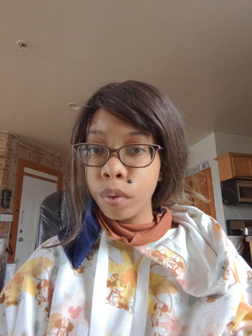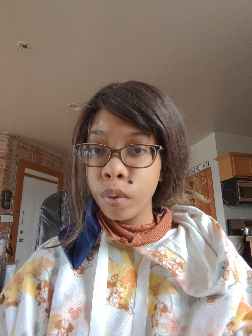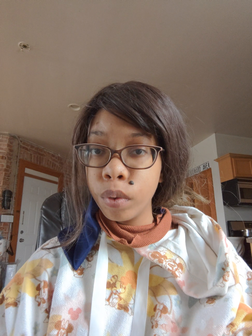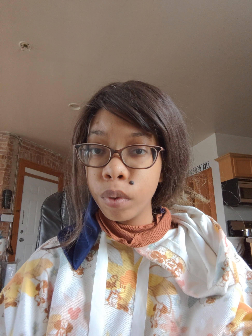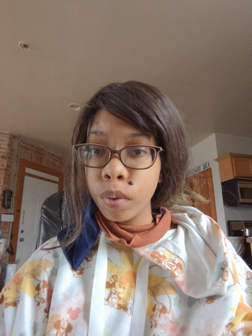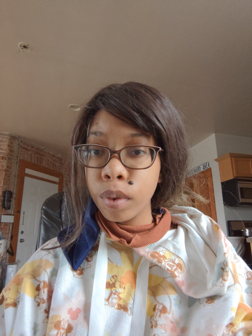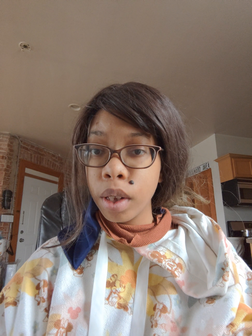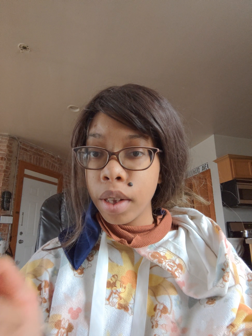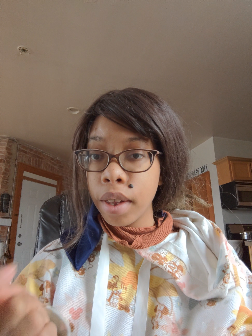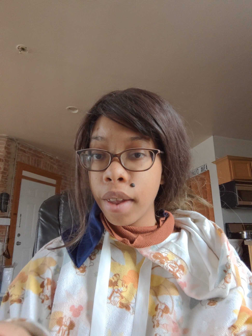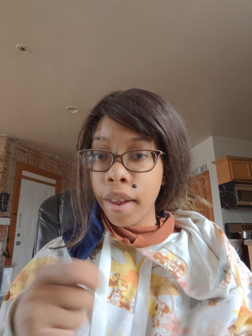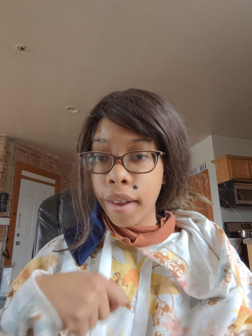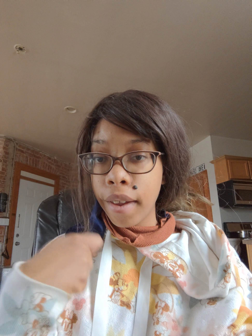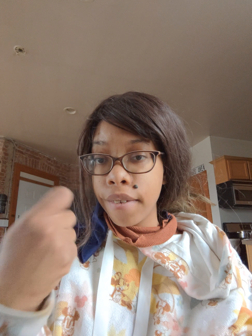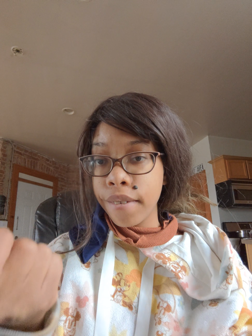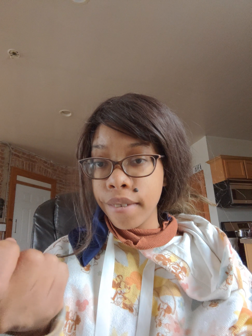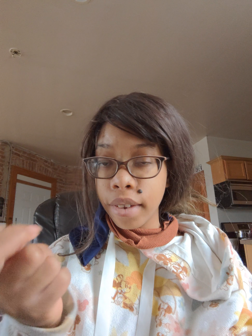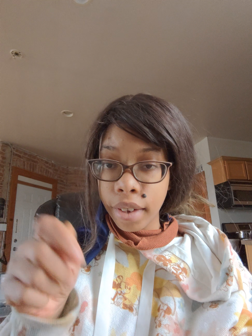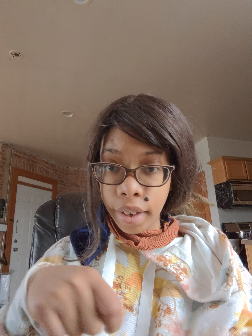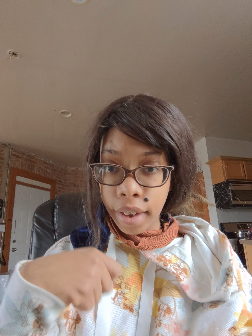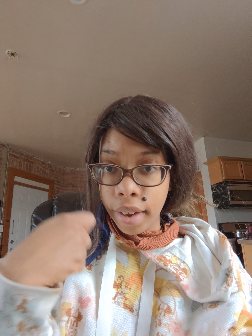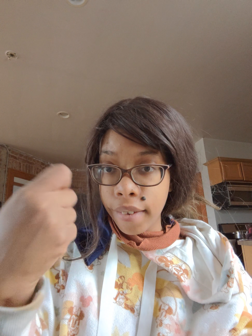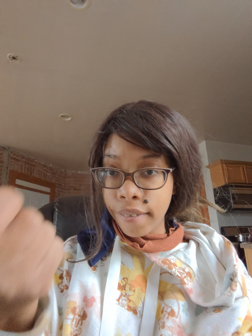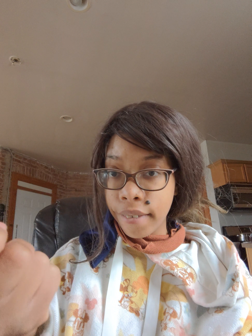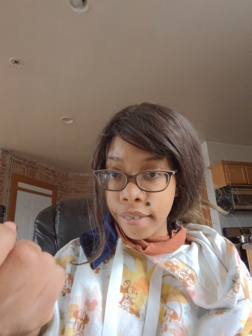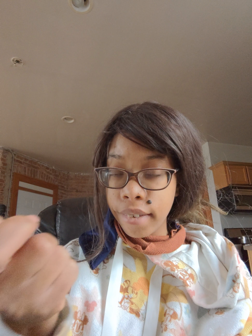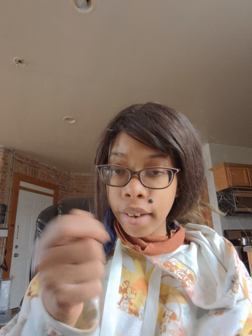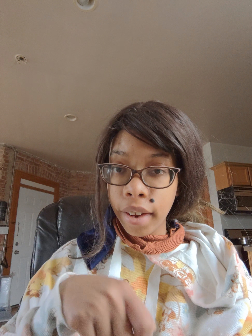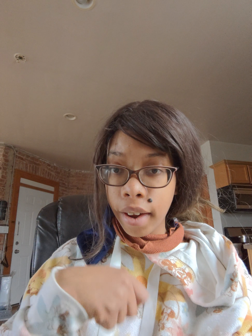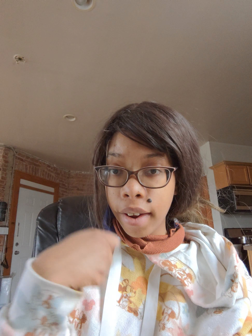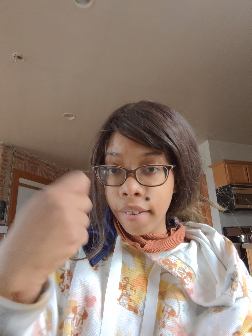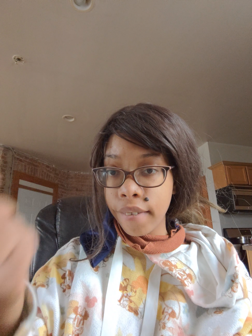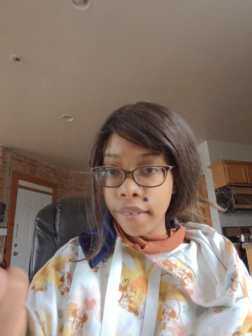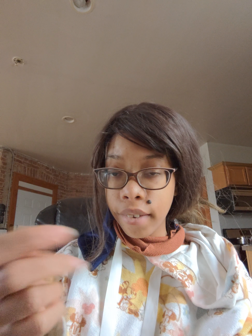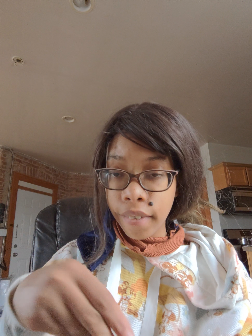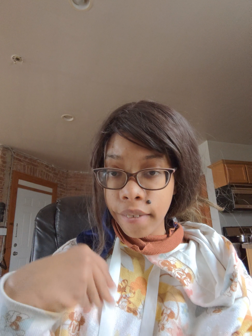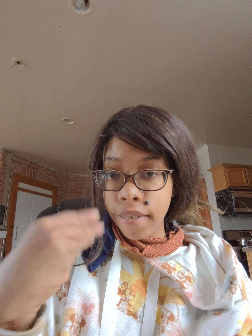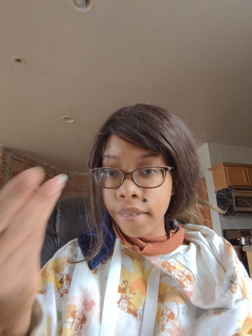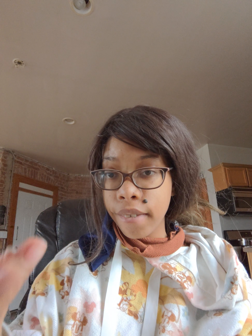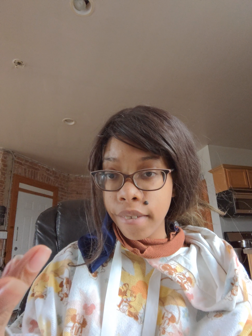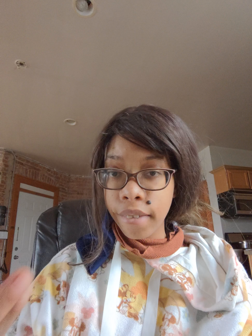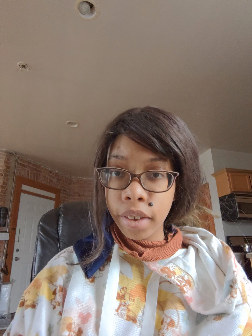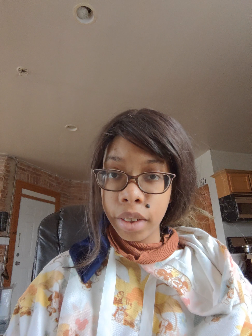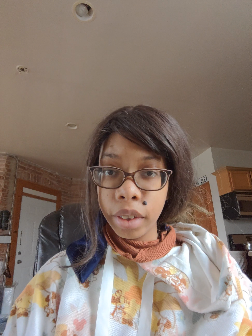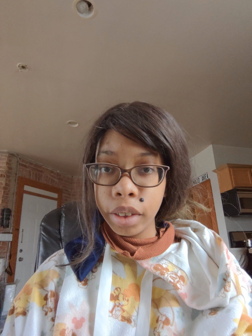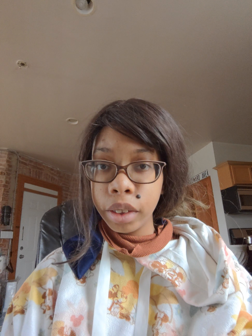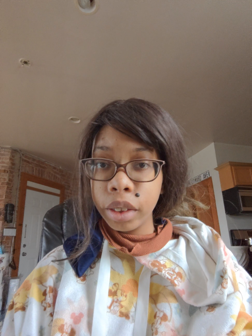give